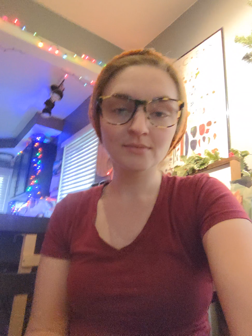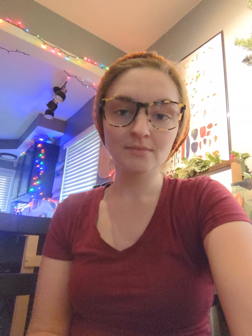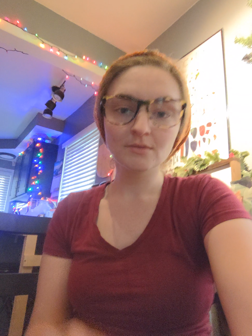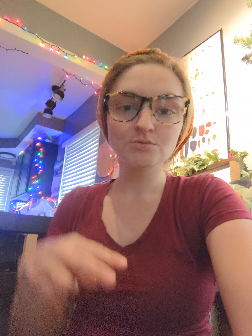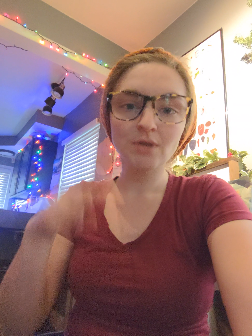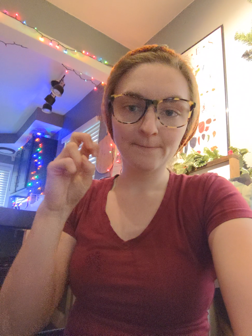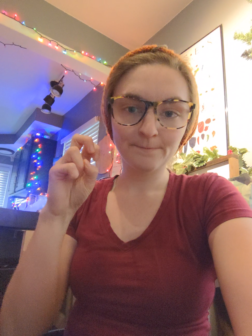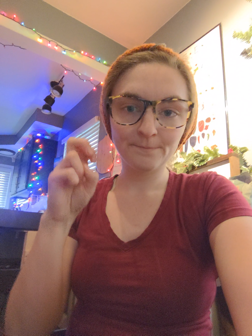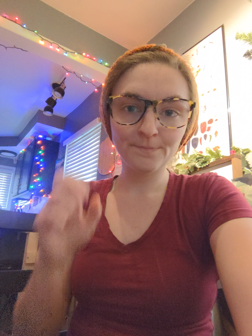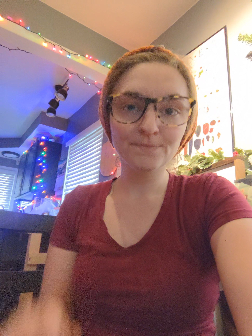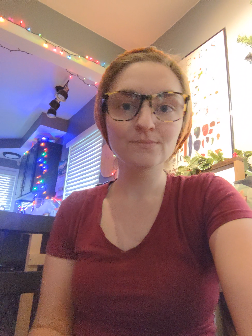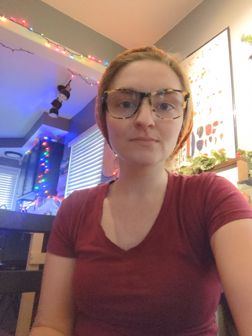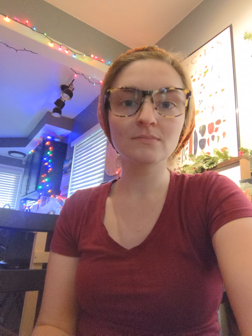jump